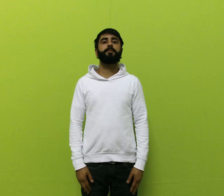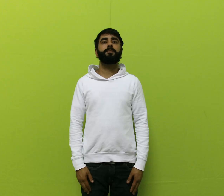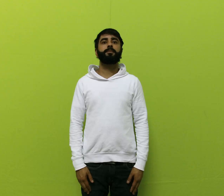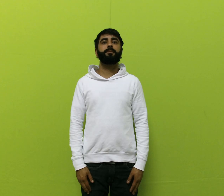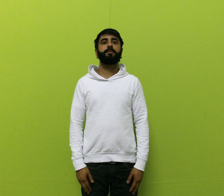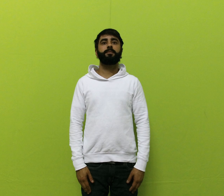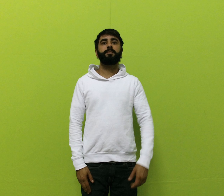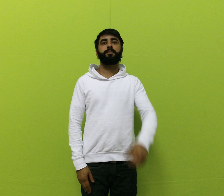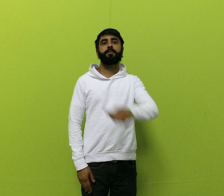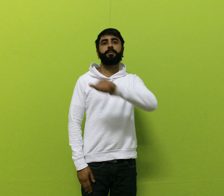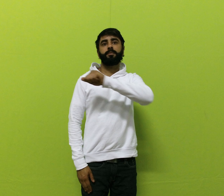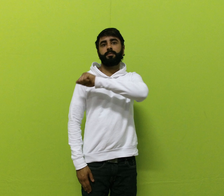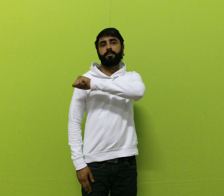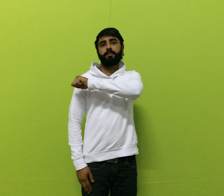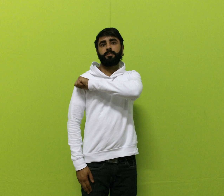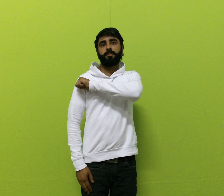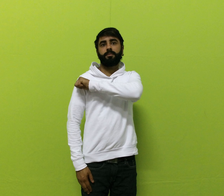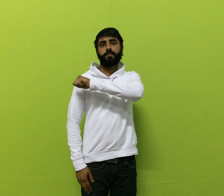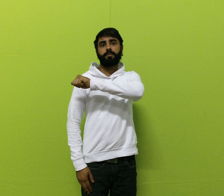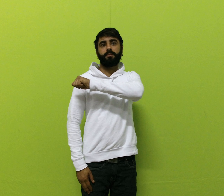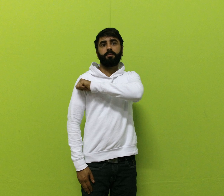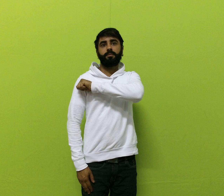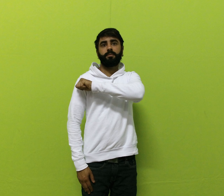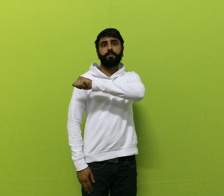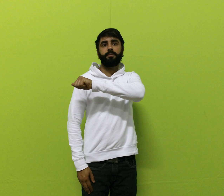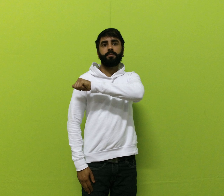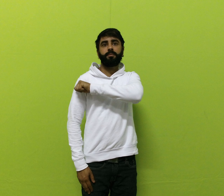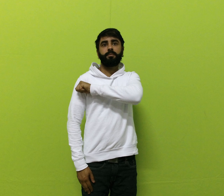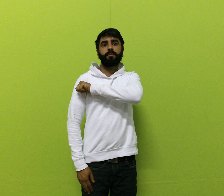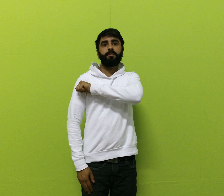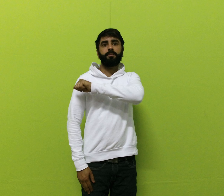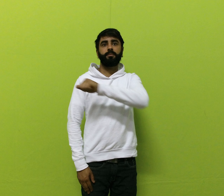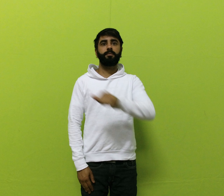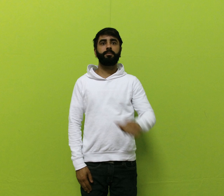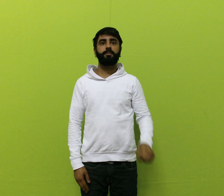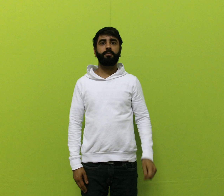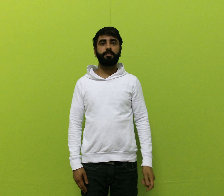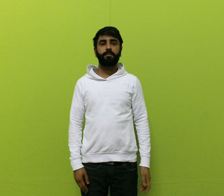aluno